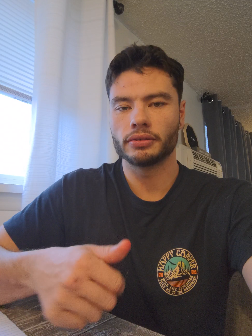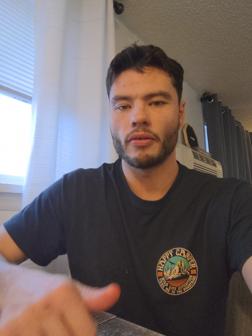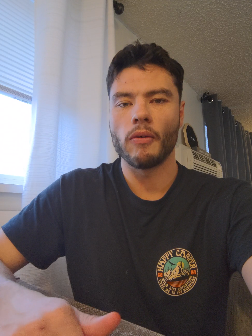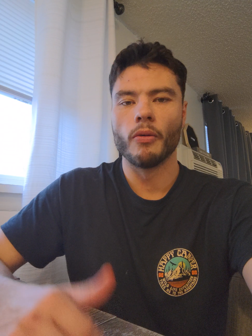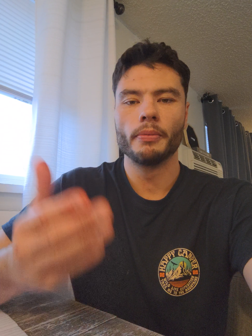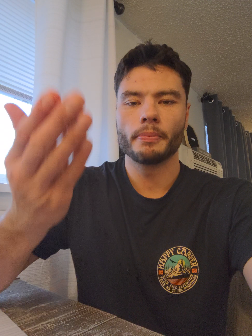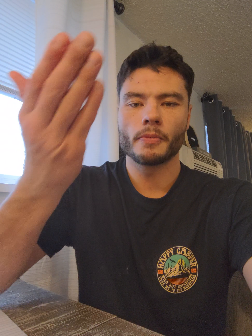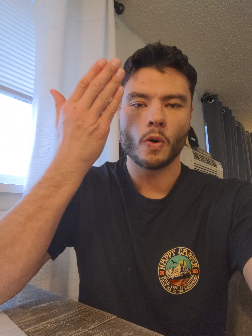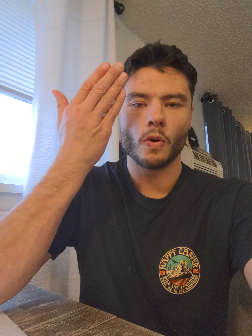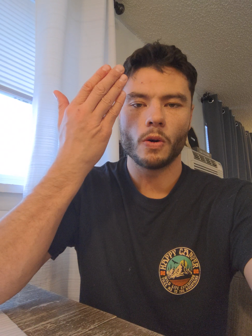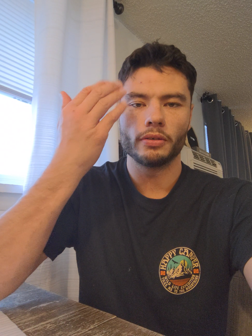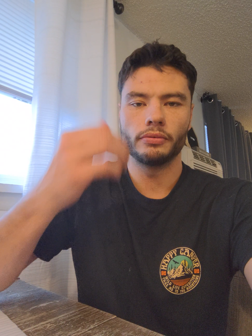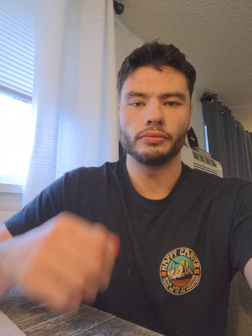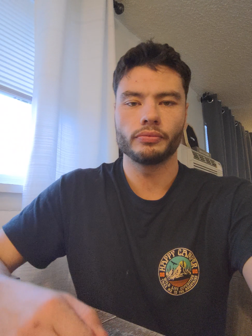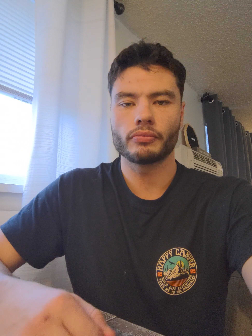morning